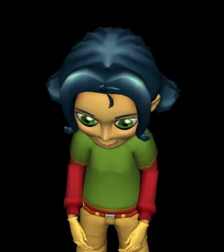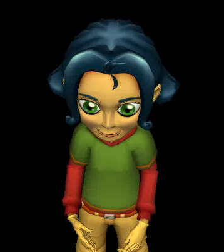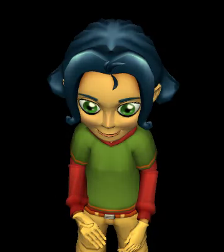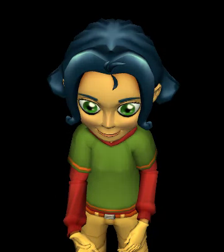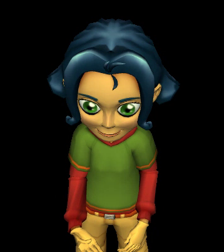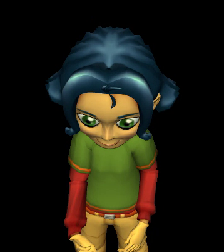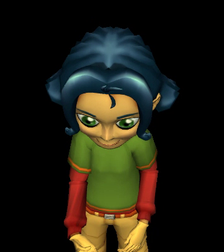أم